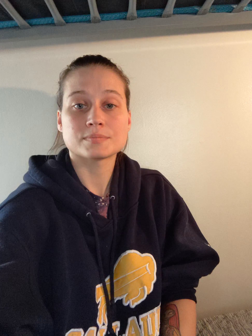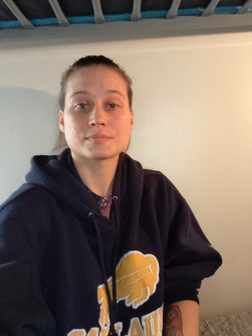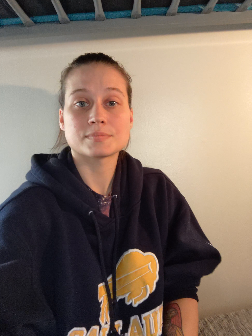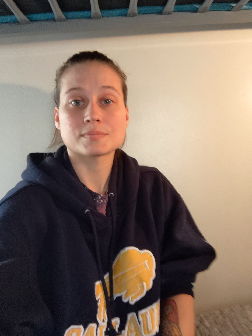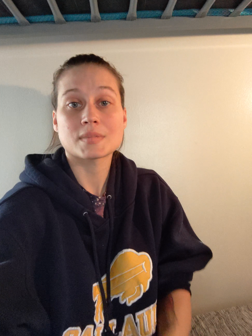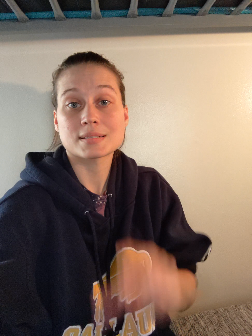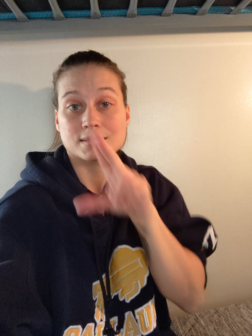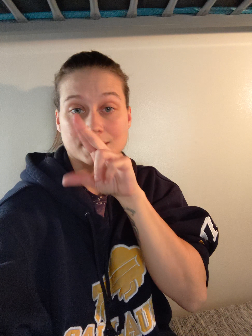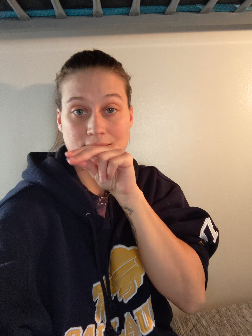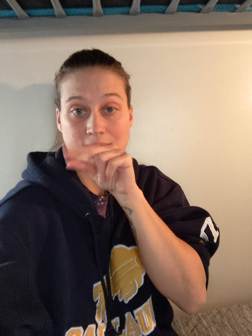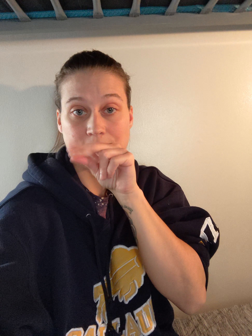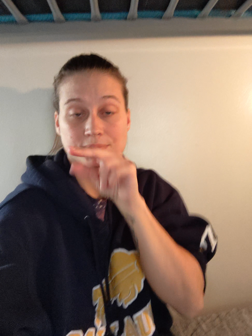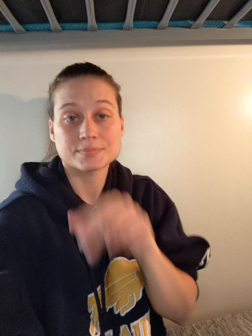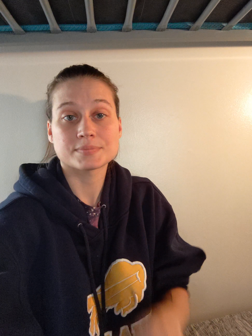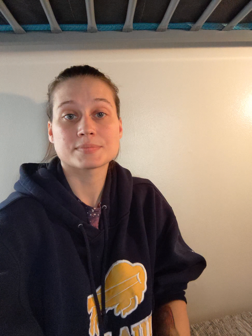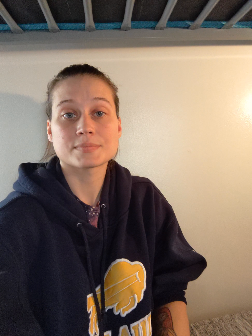duck